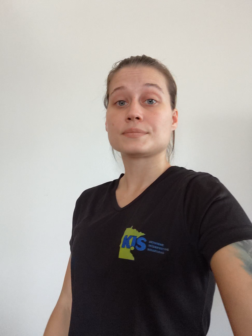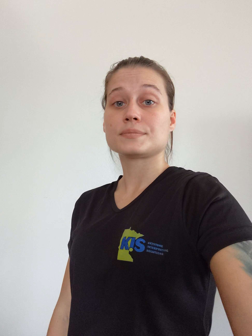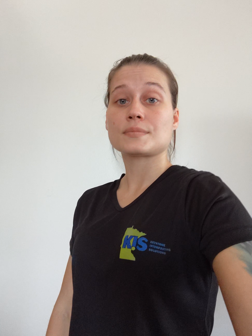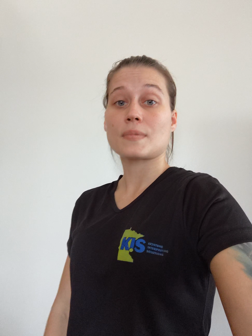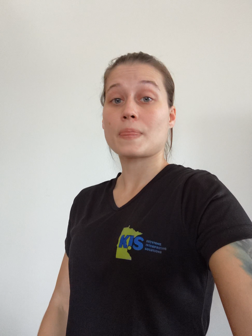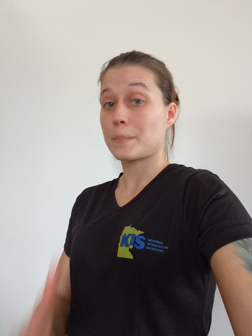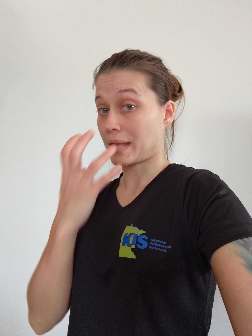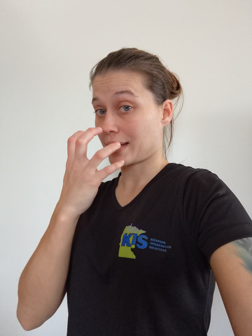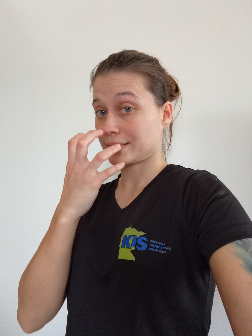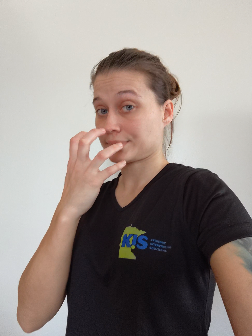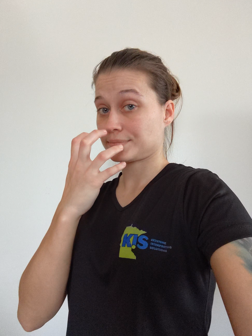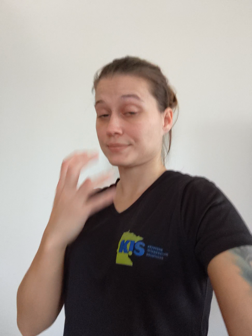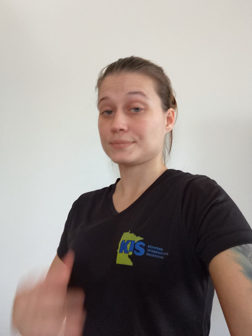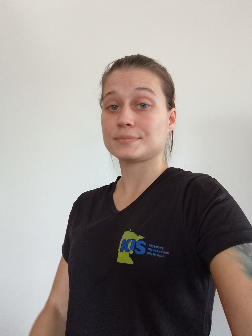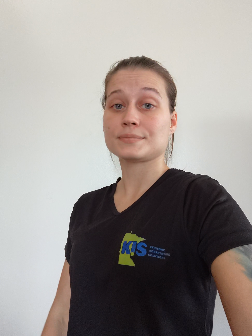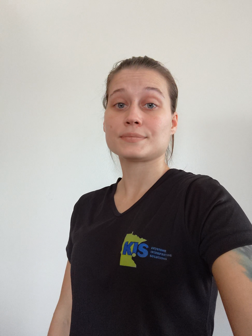mad